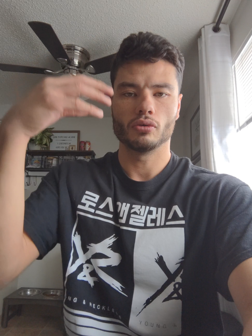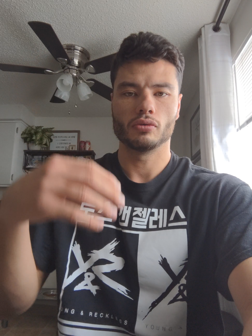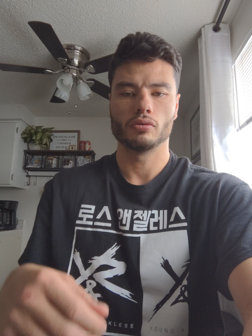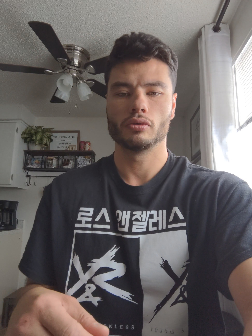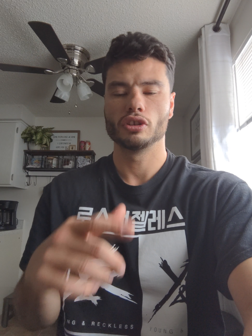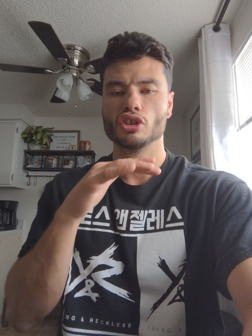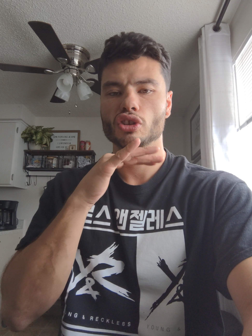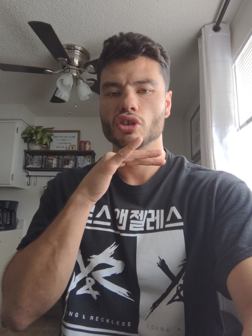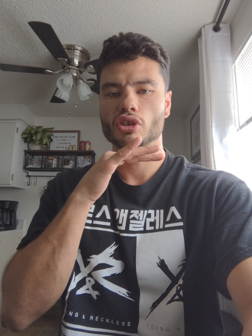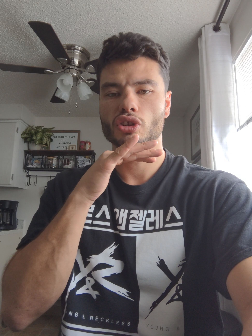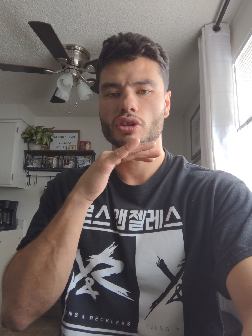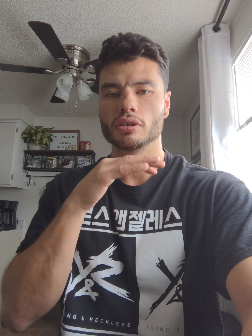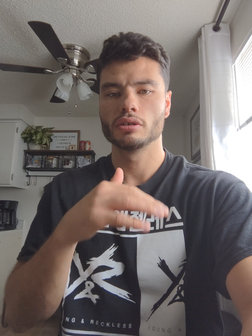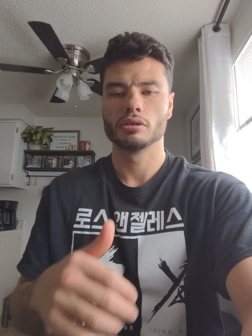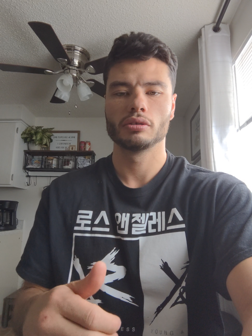dirty